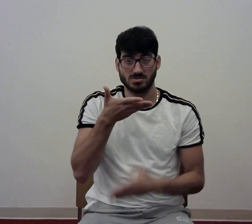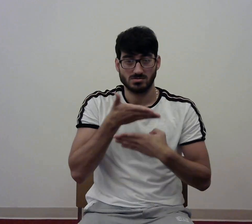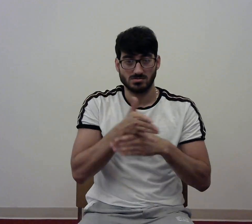xirda